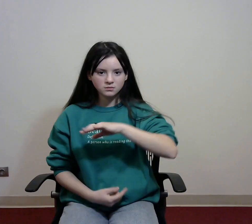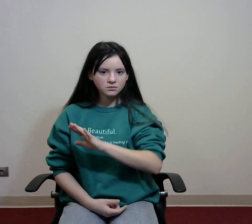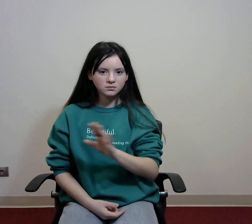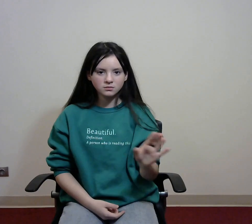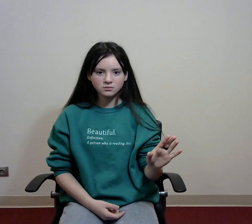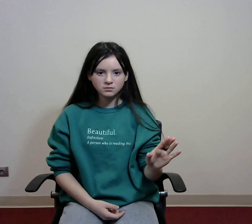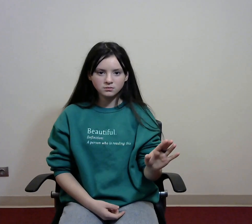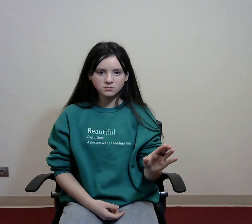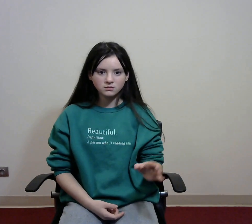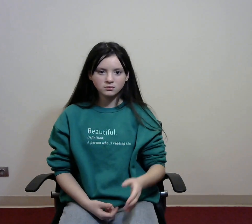deyil